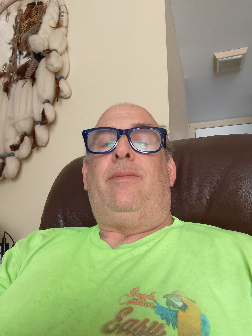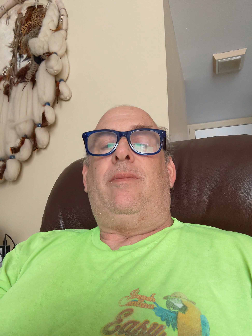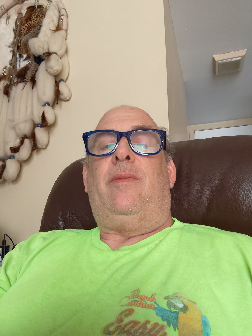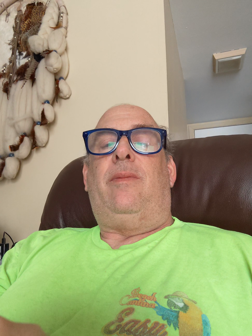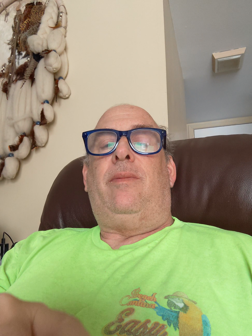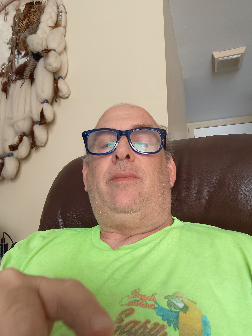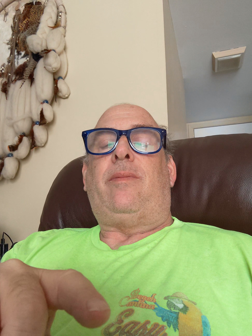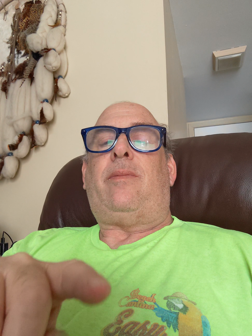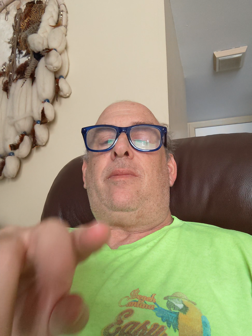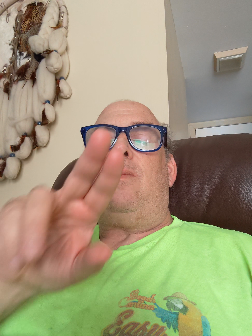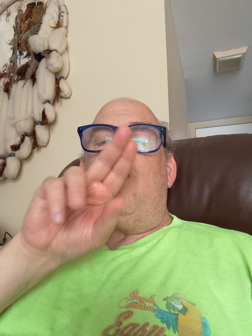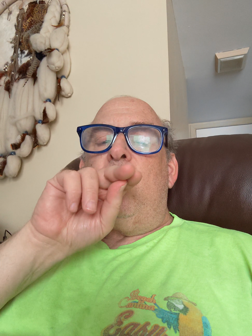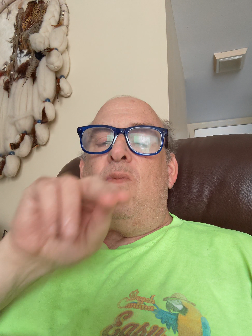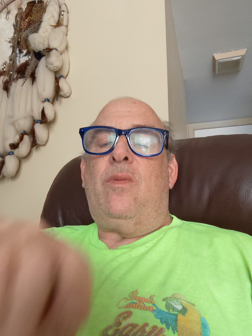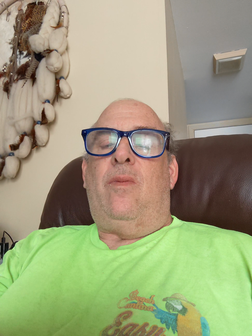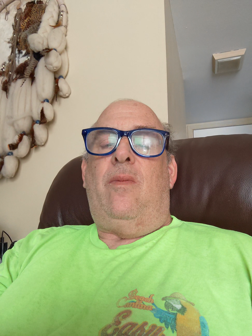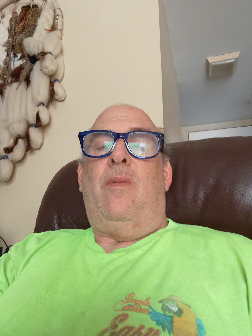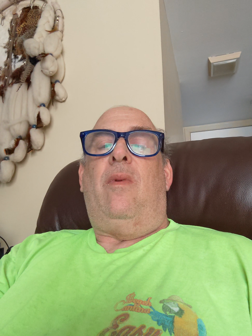goose